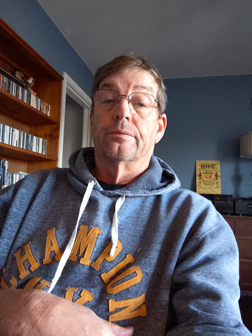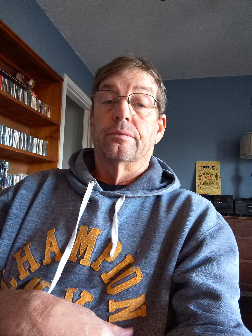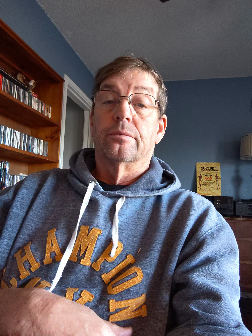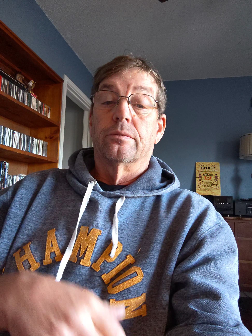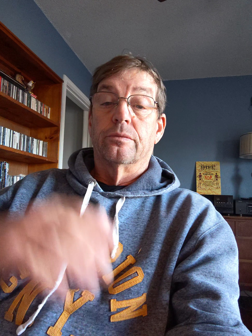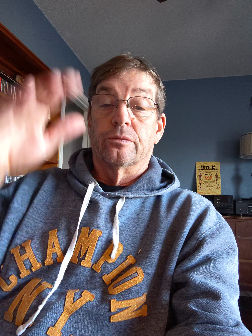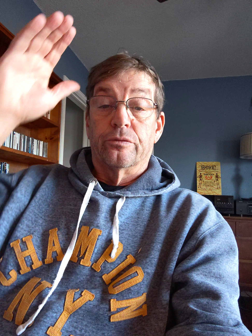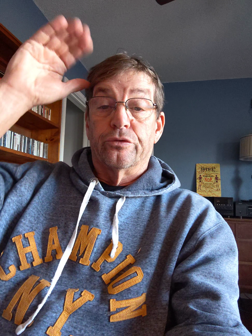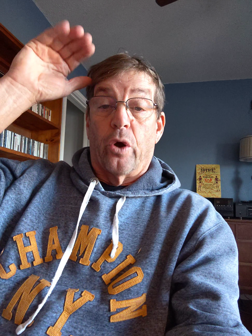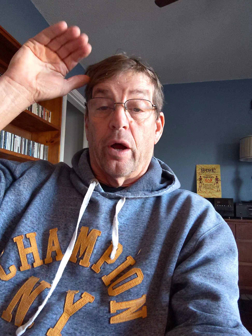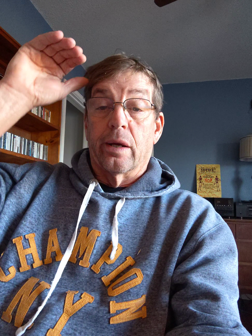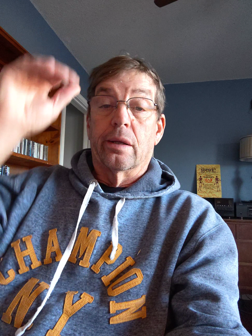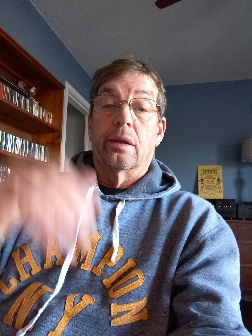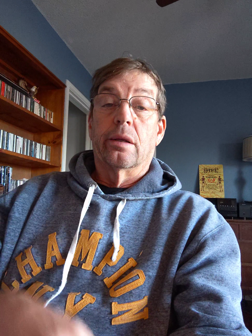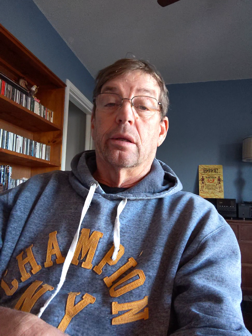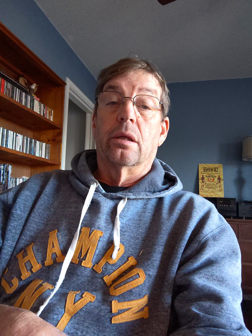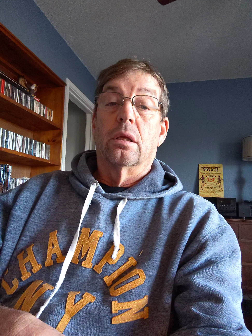donkey